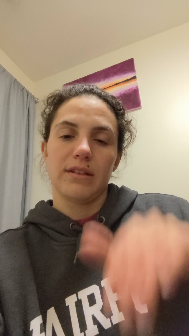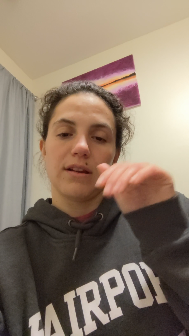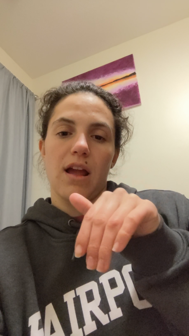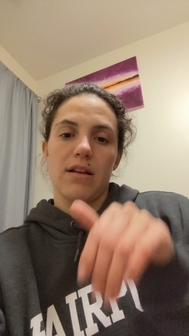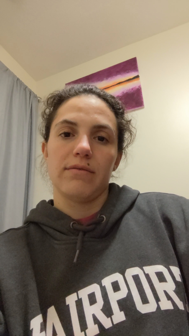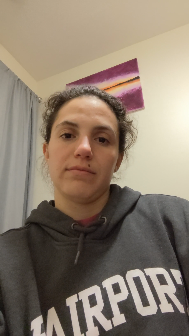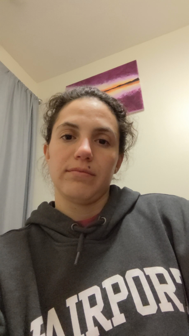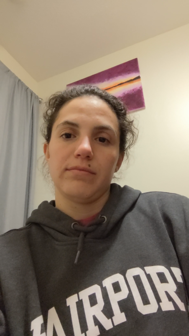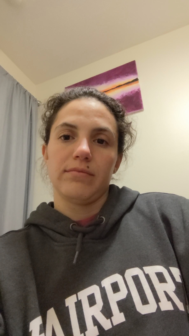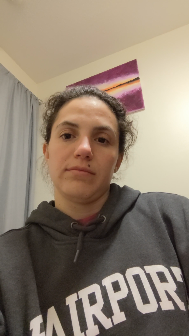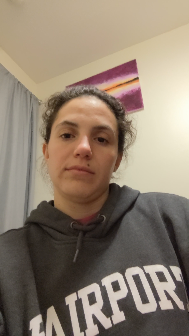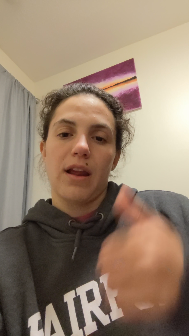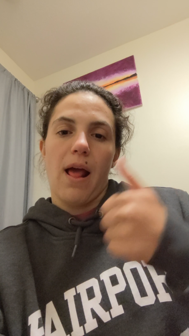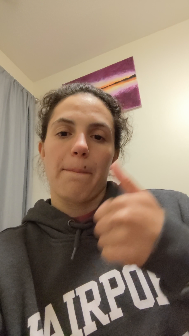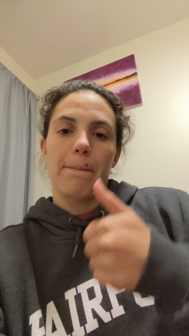help